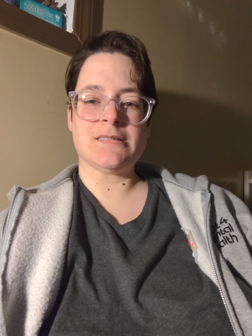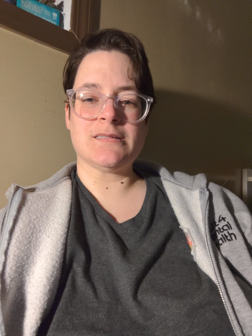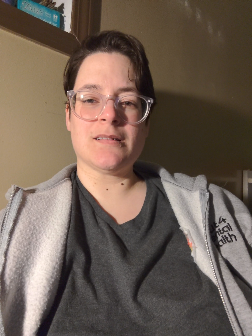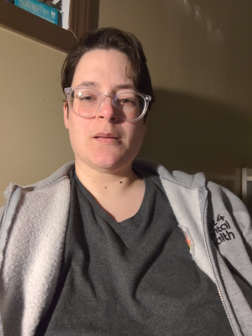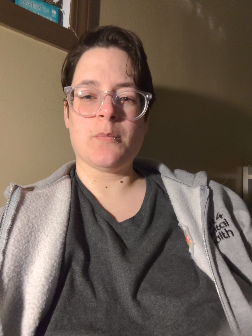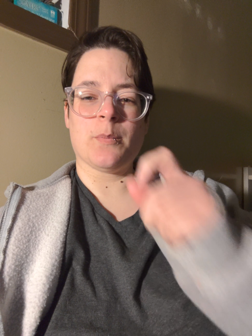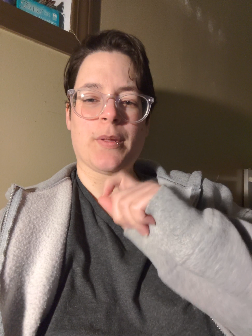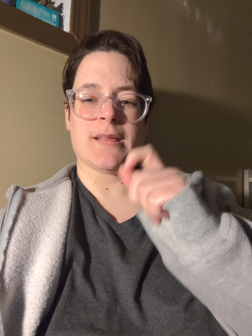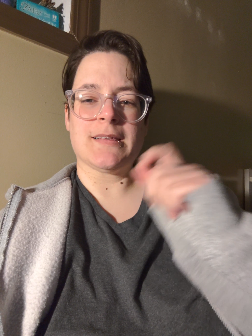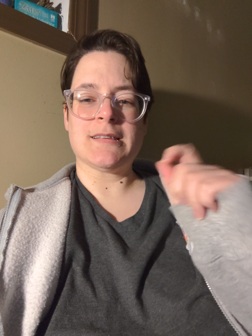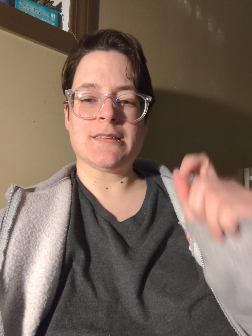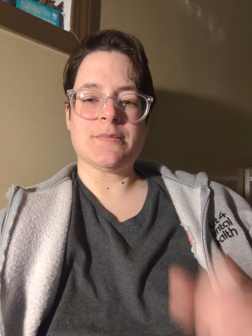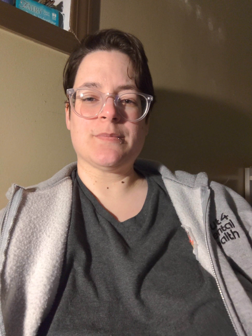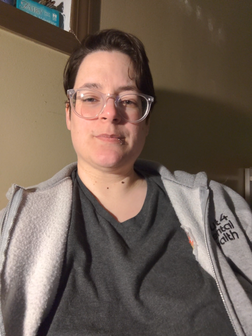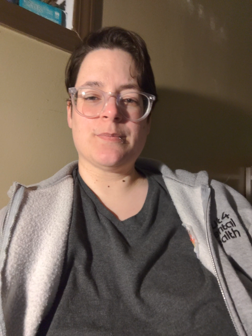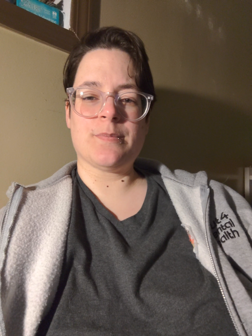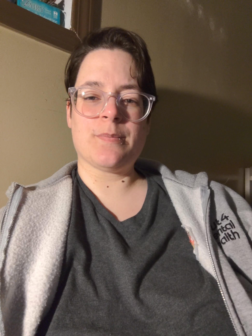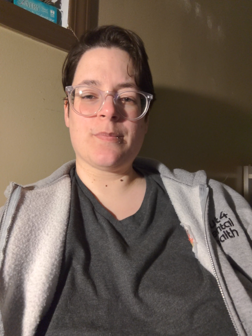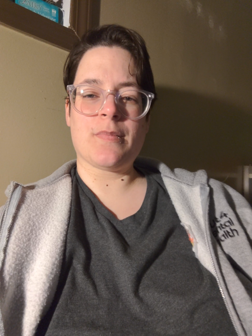pen